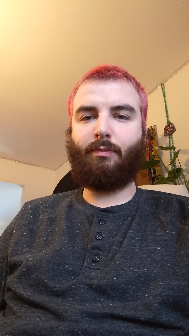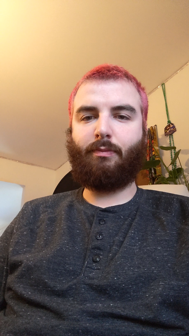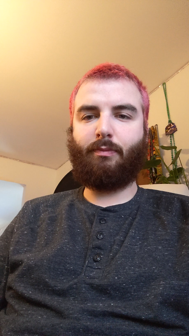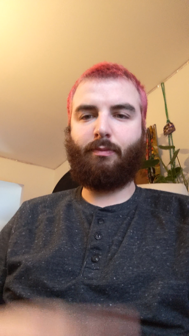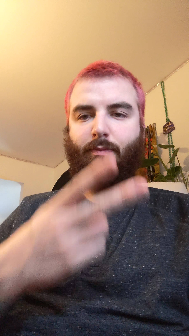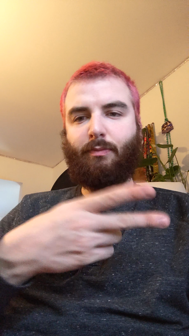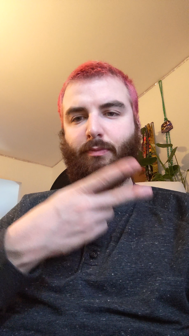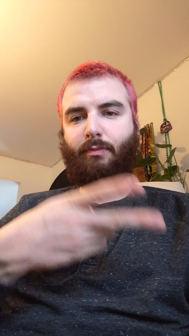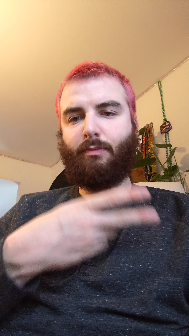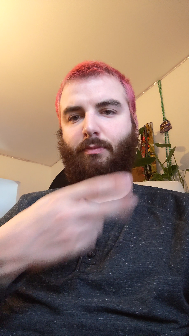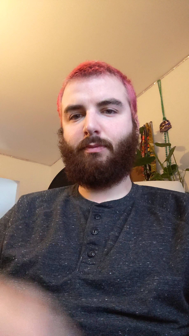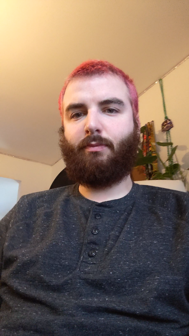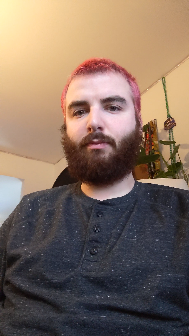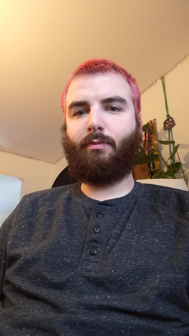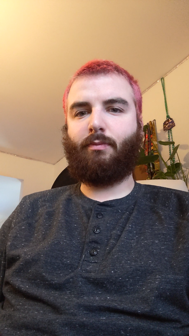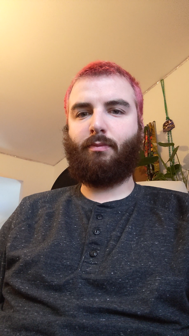sheep